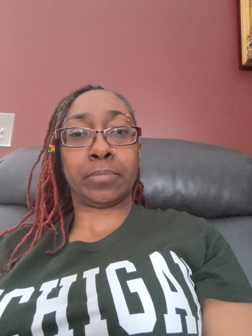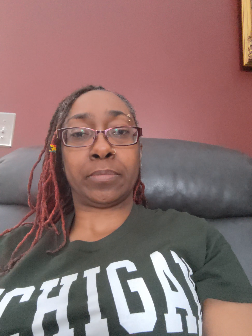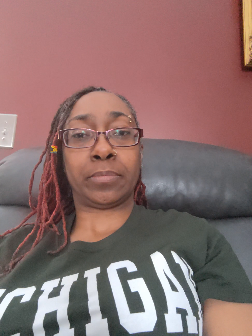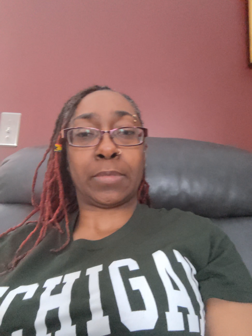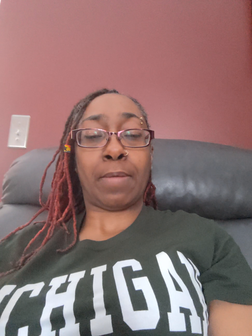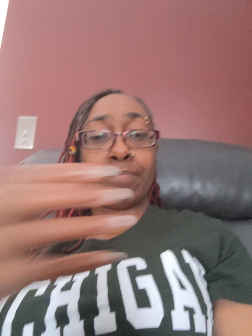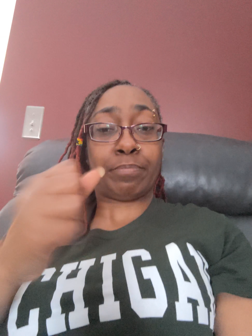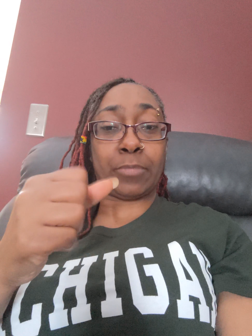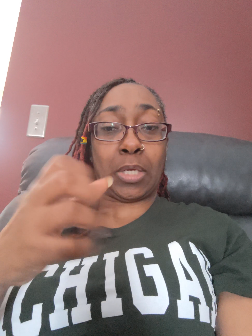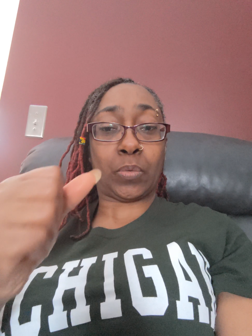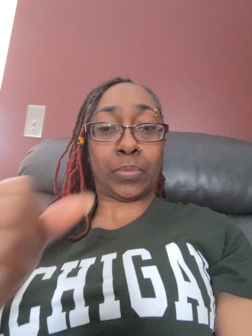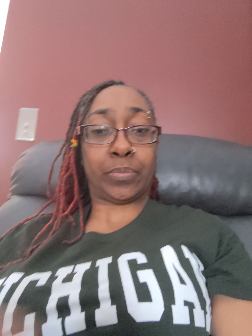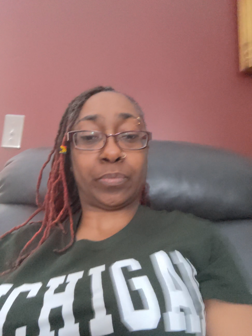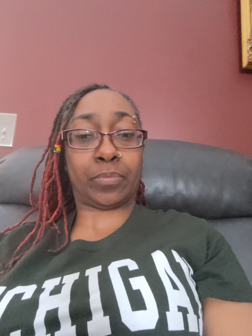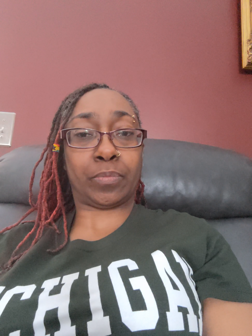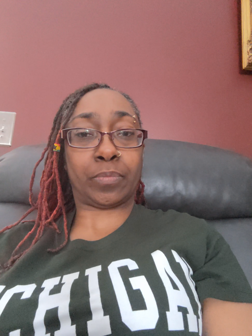milk